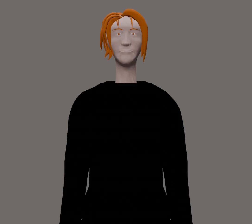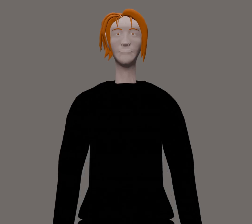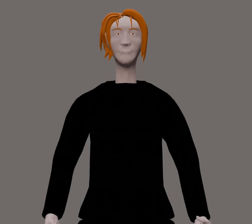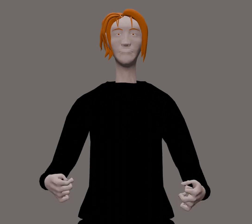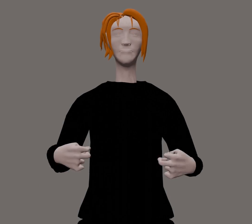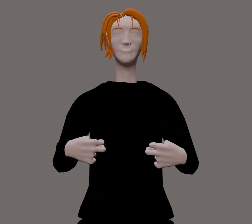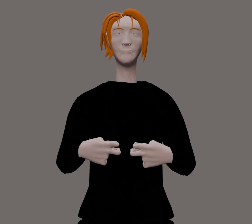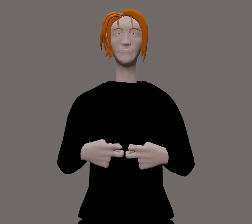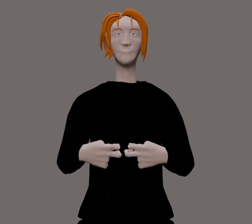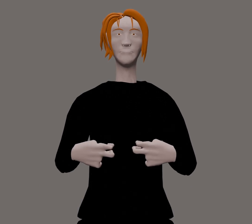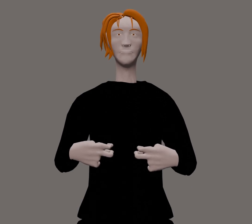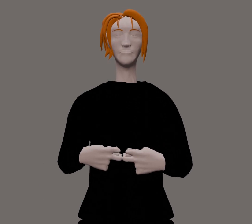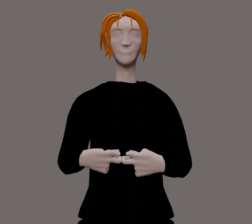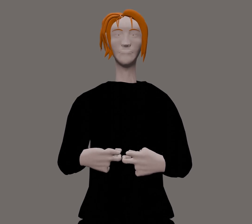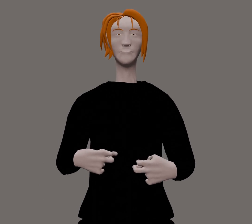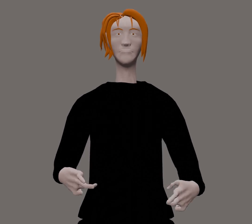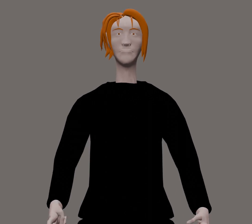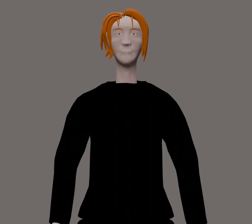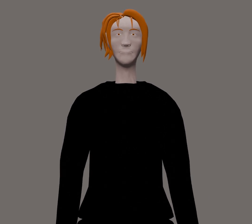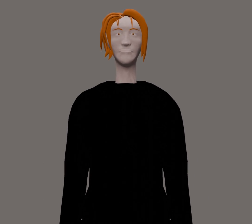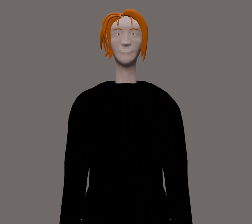Battery